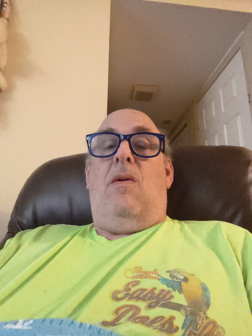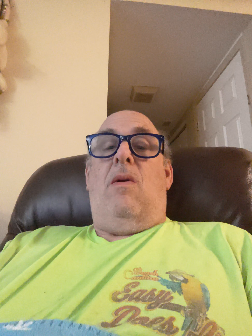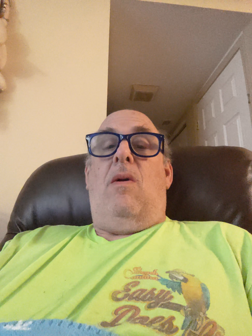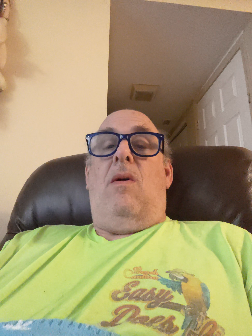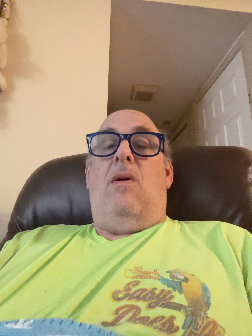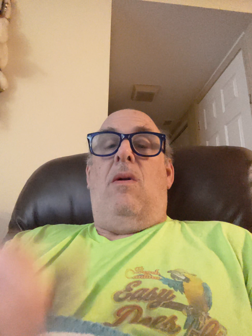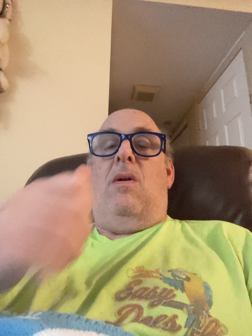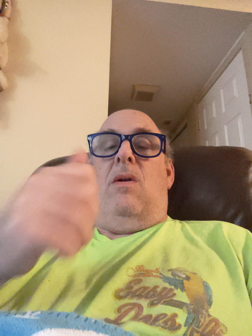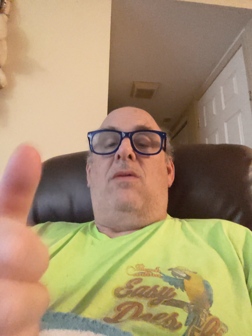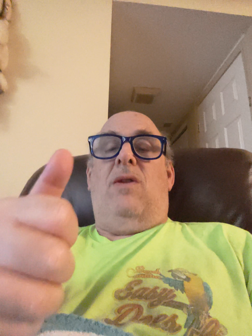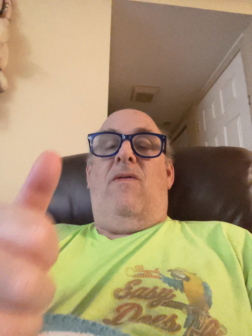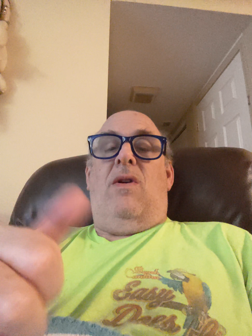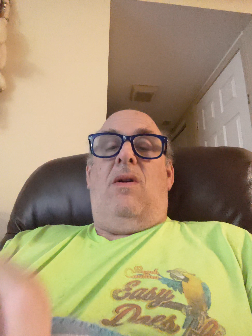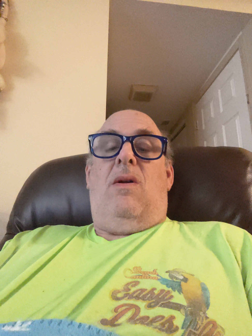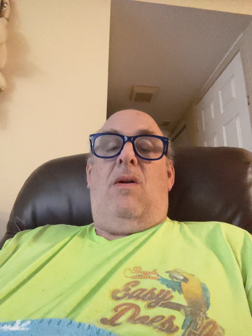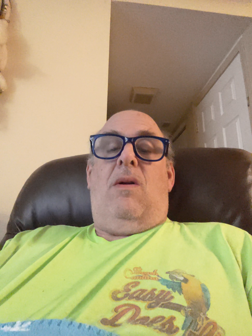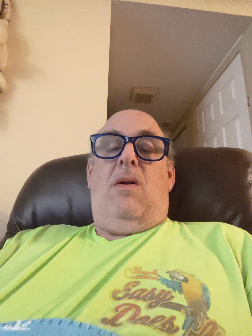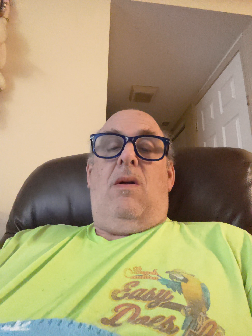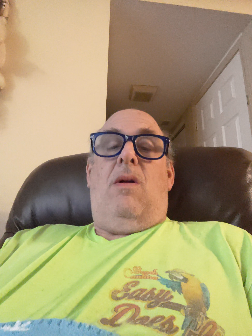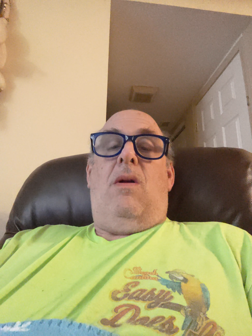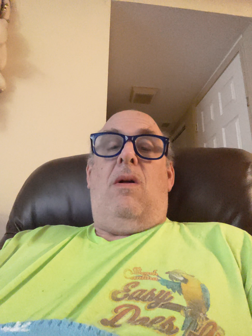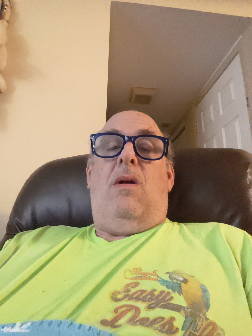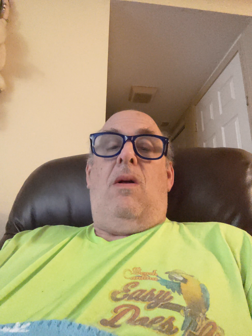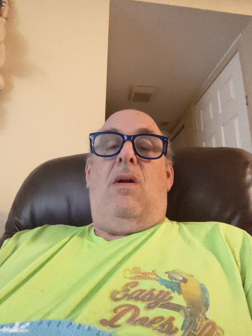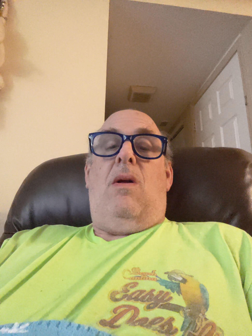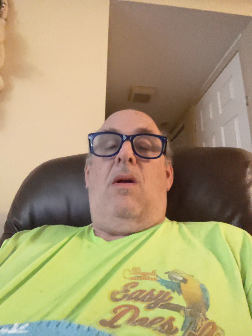yourself